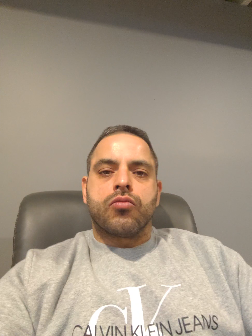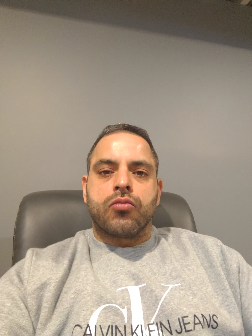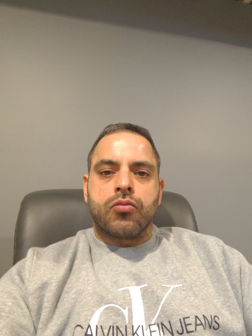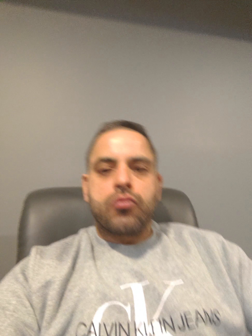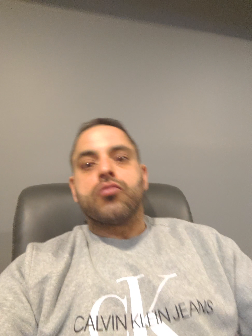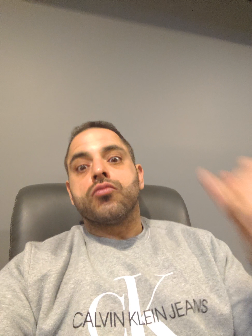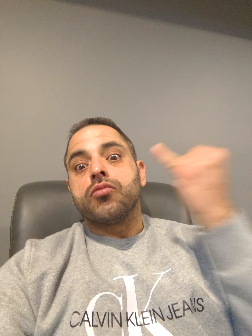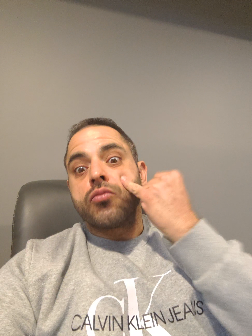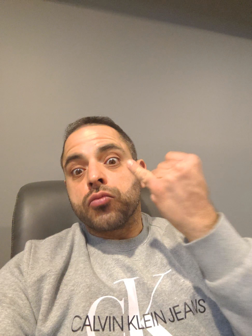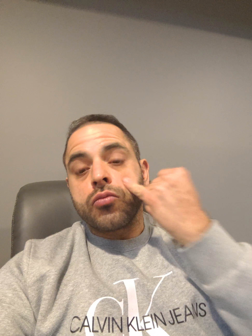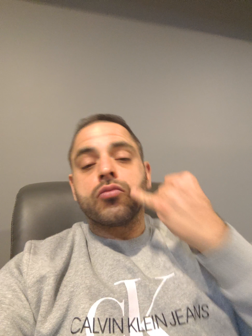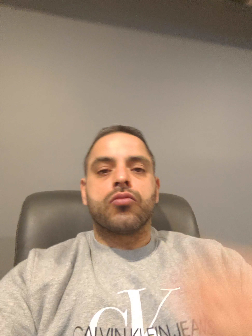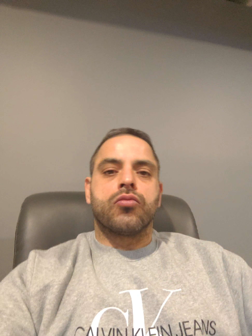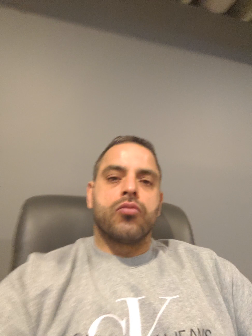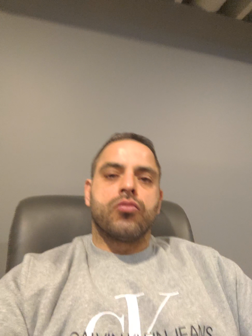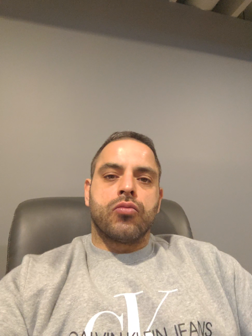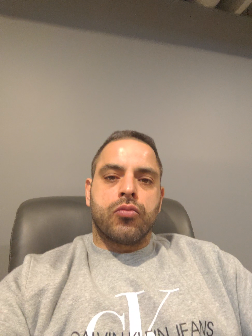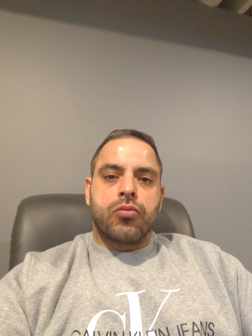if